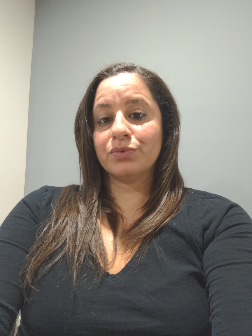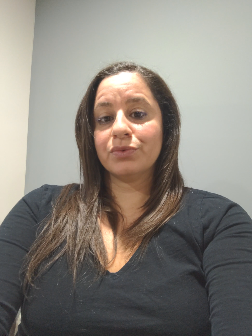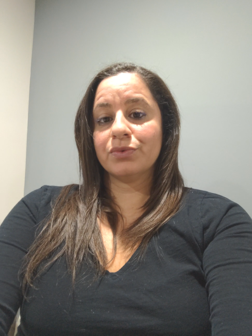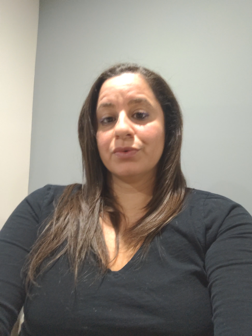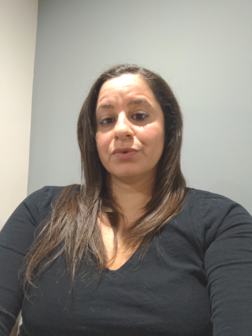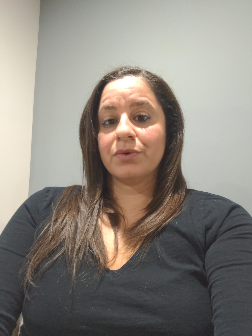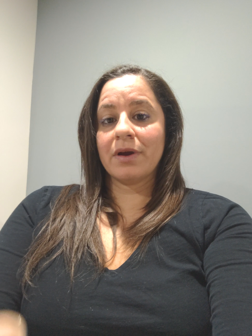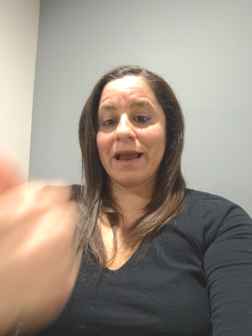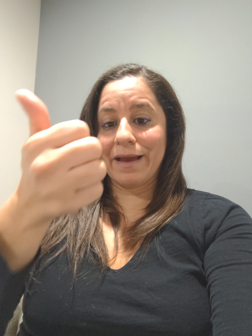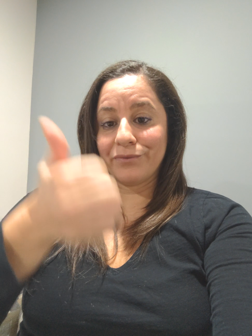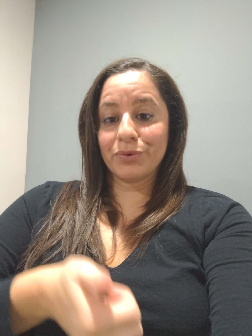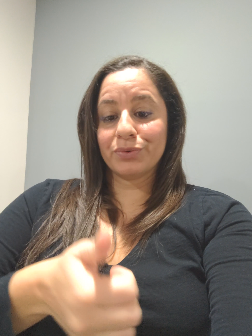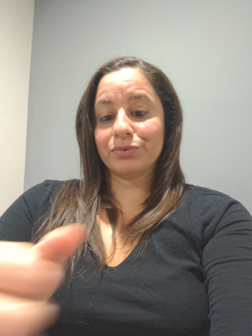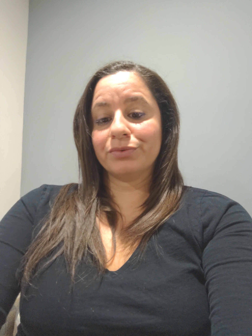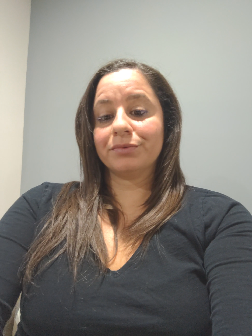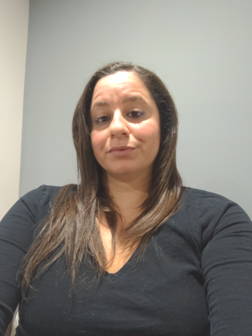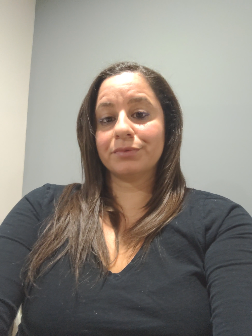every